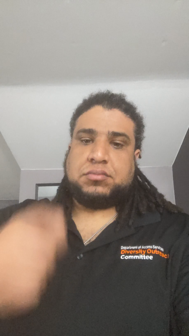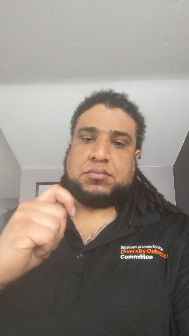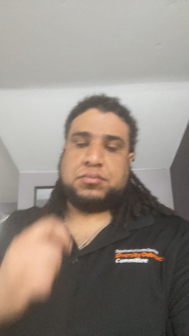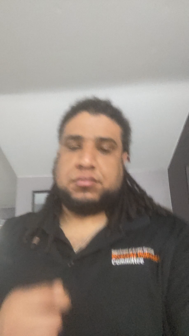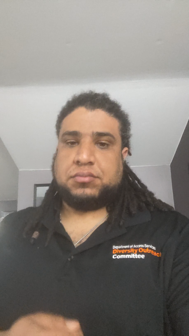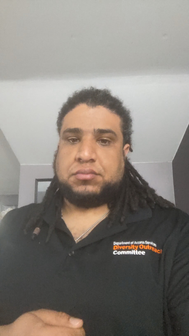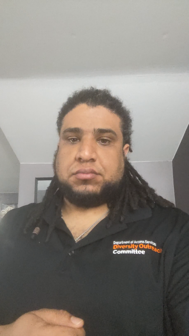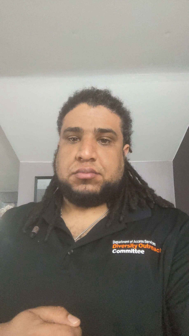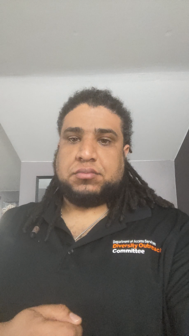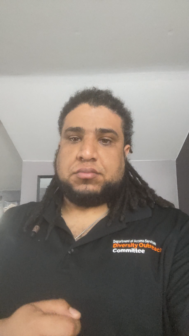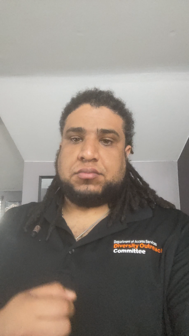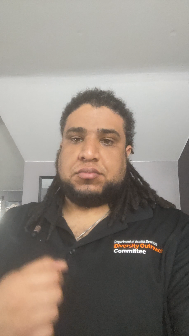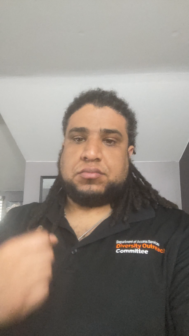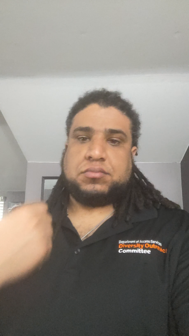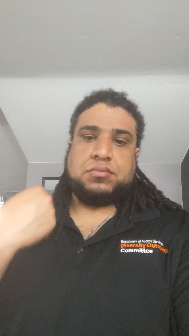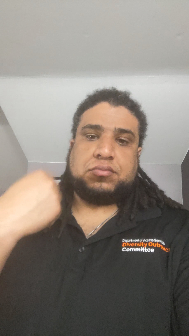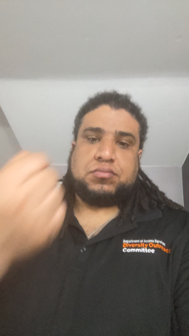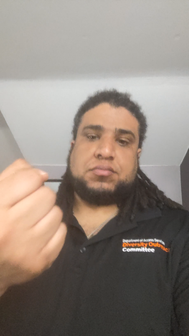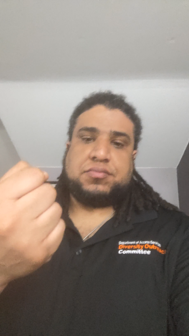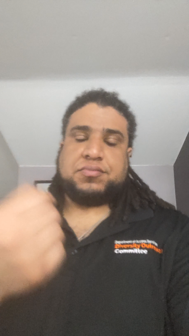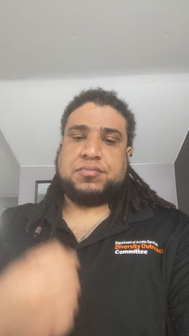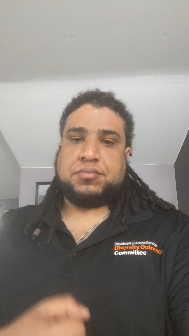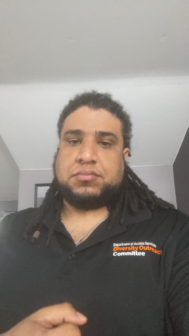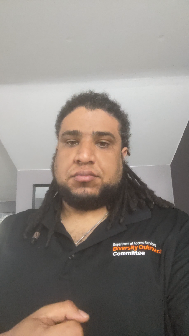drive